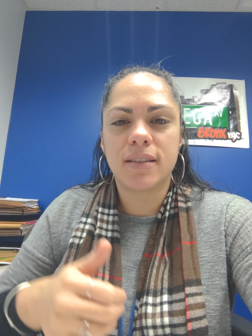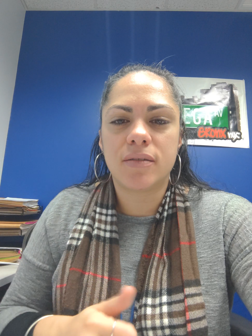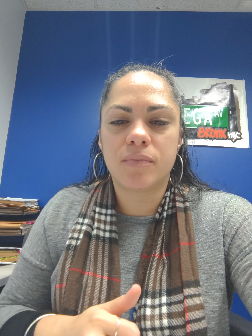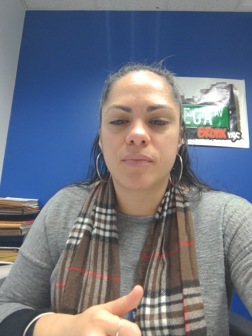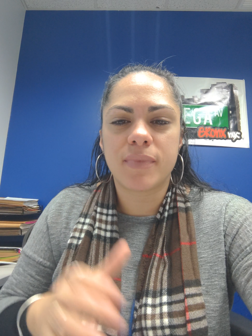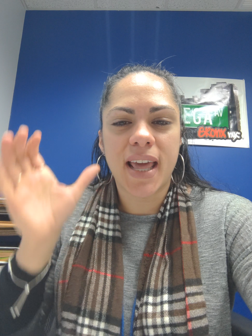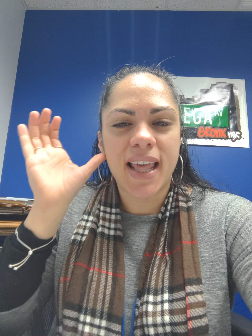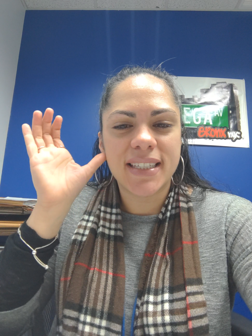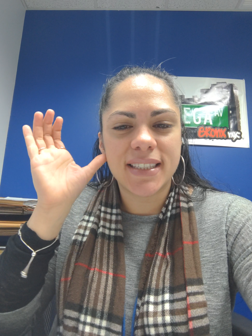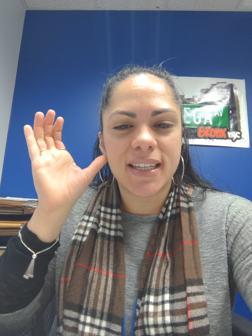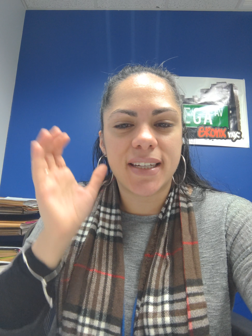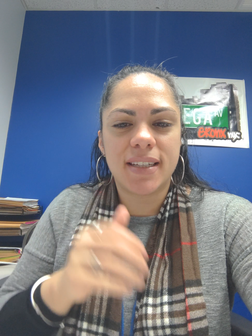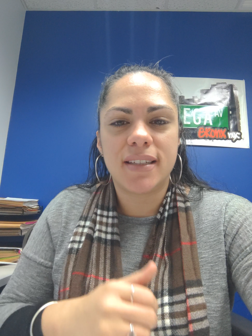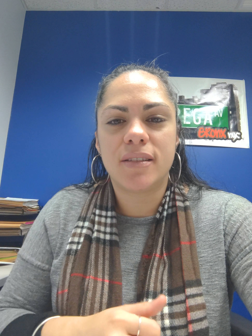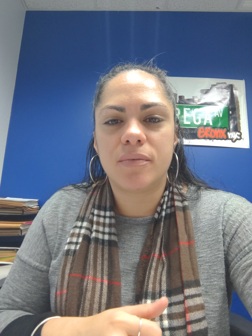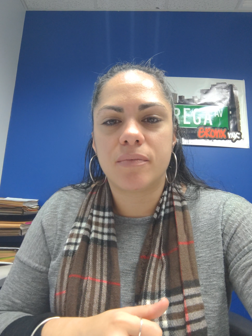listen